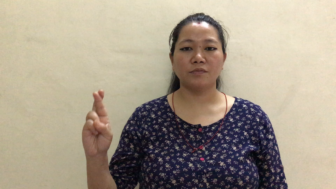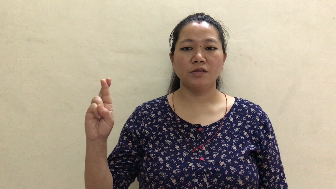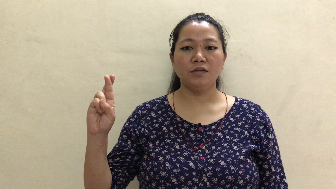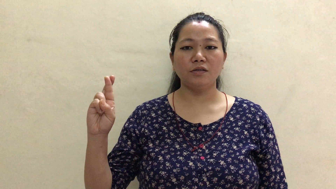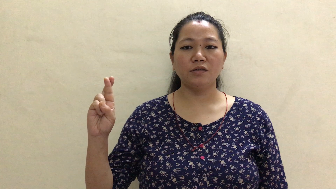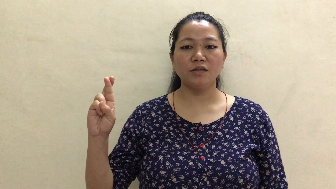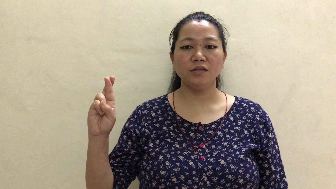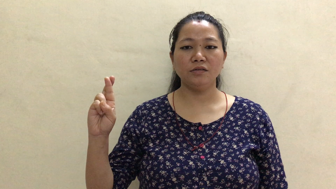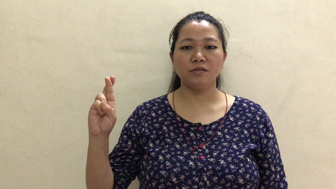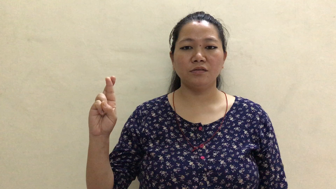र